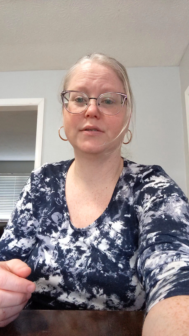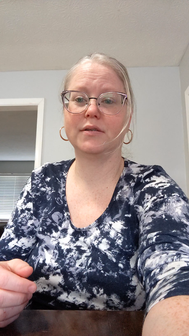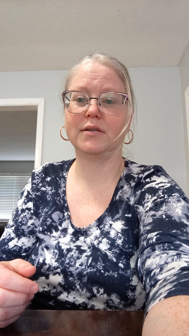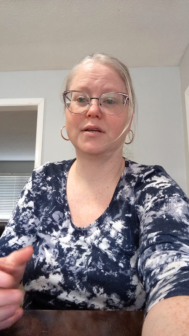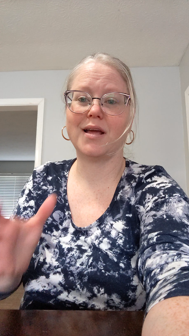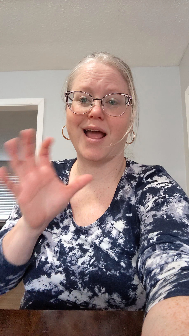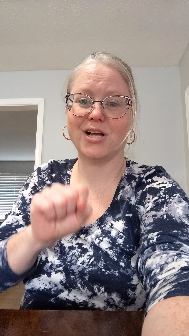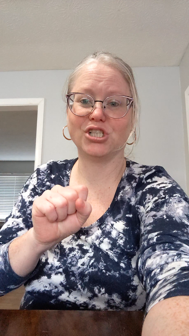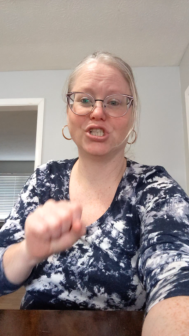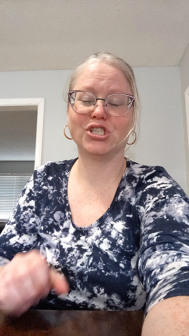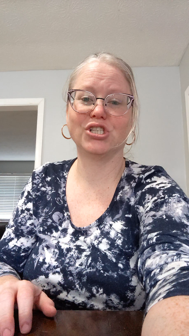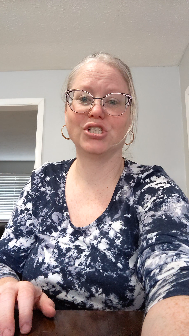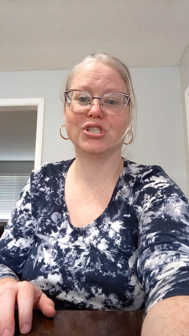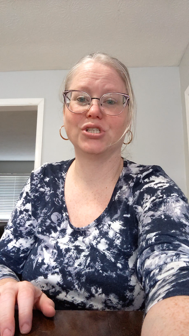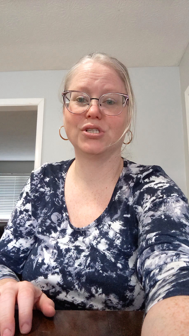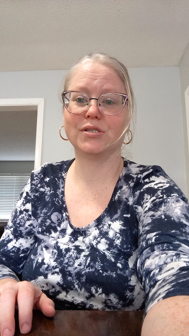catch